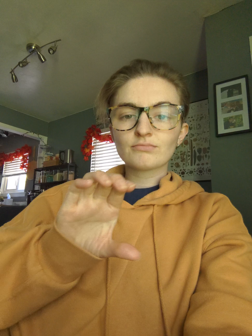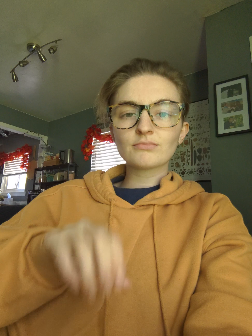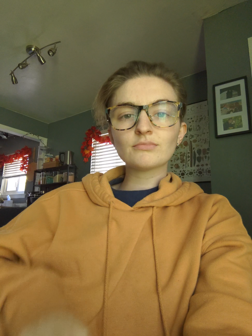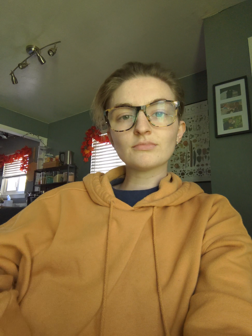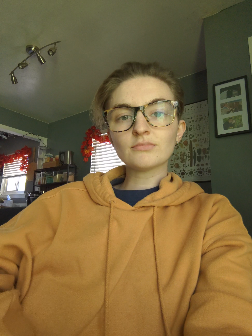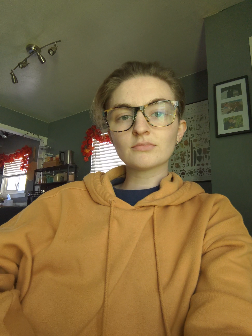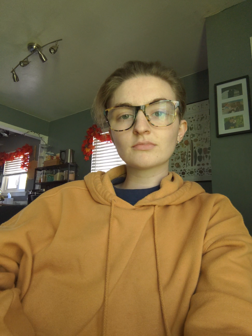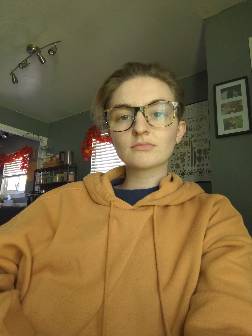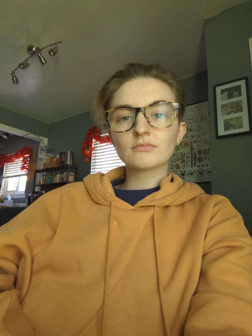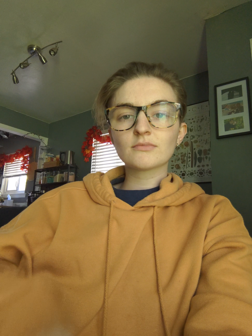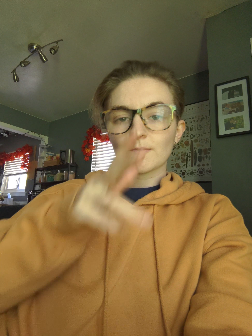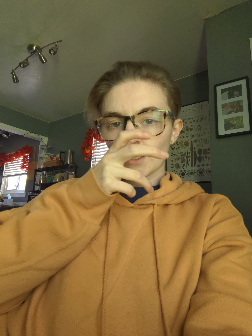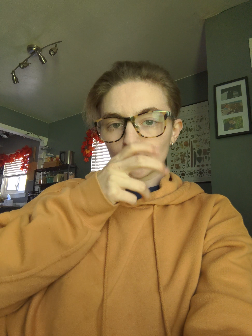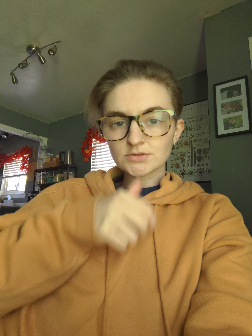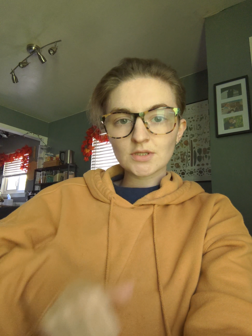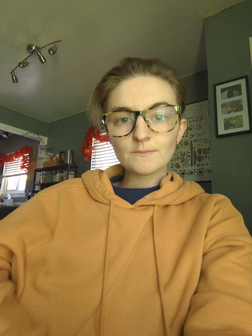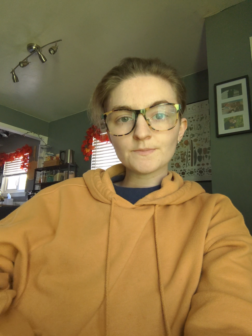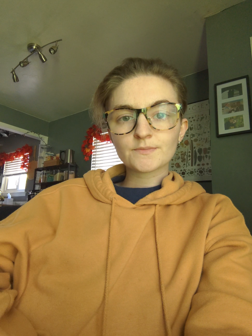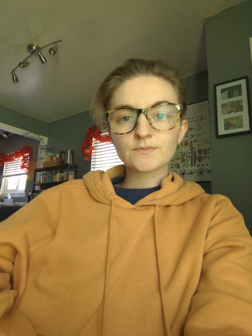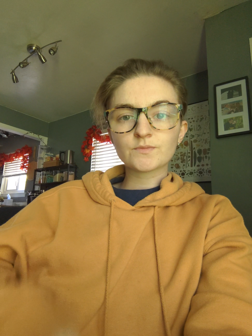ant